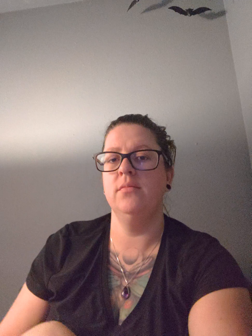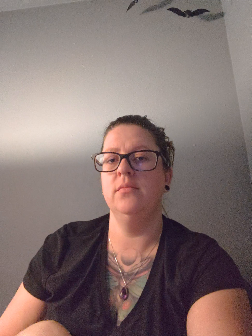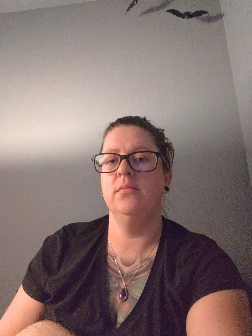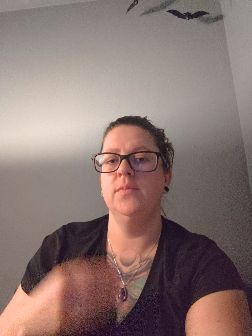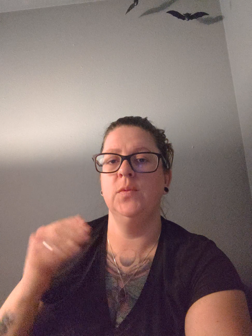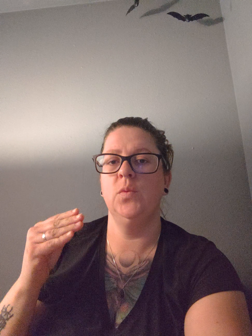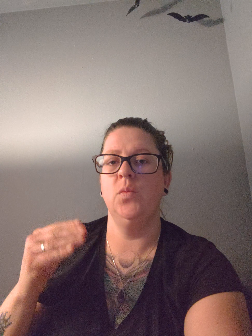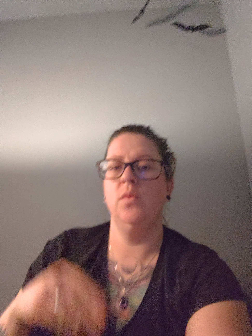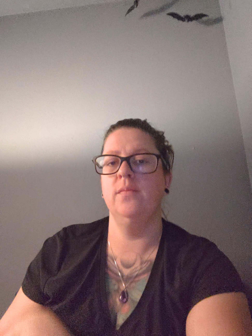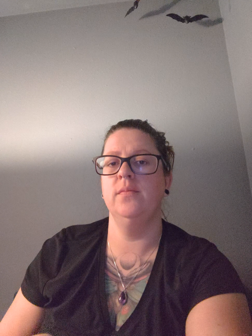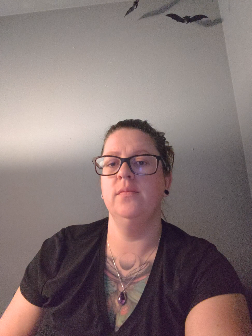store